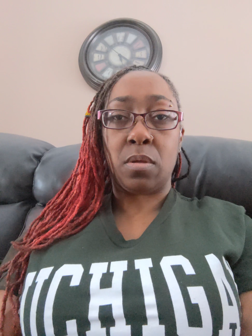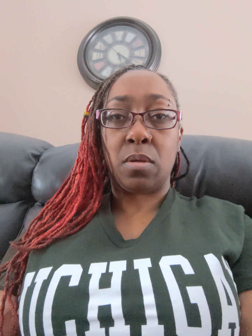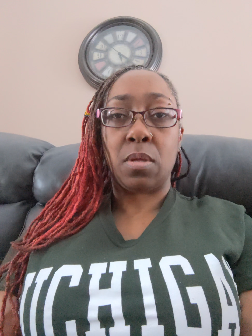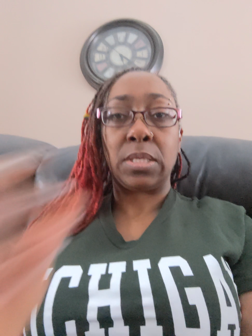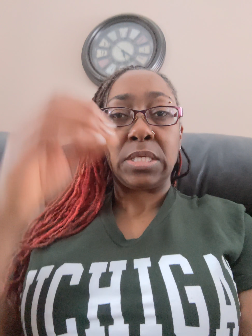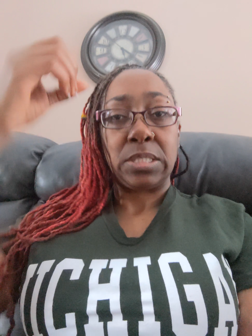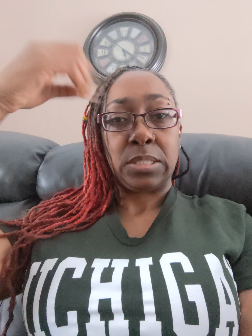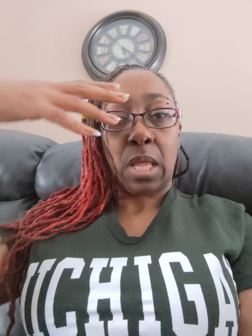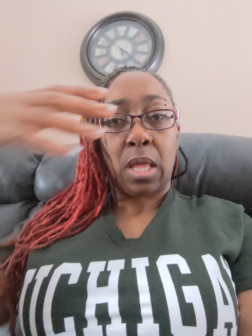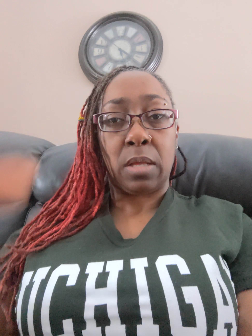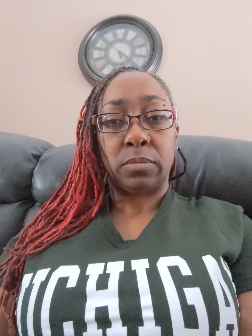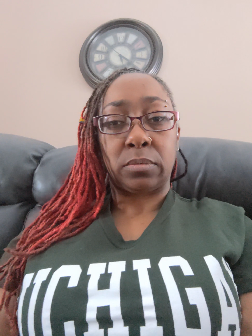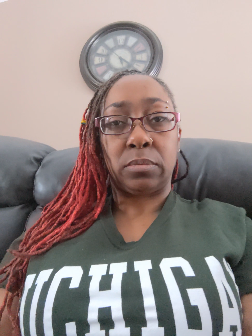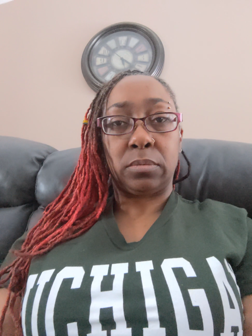shower